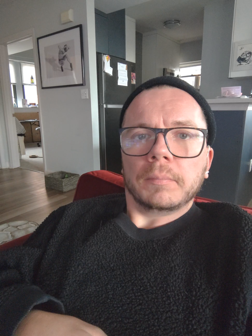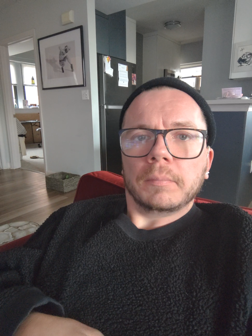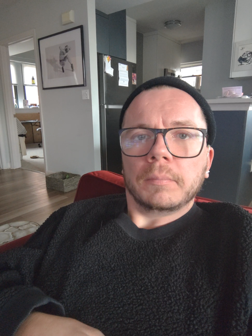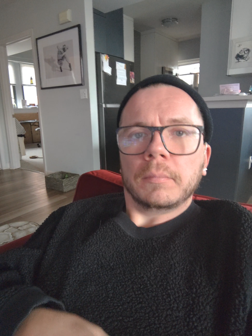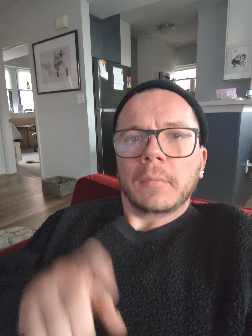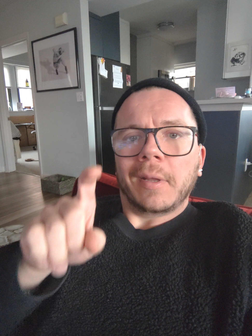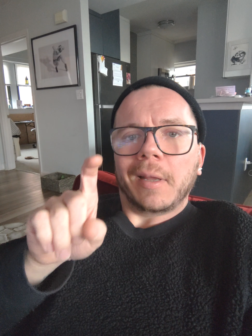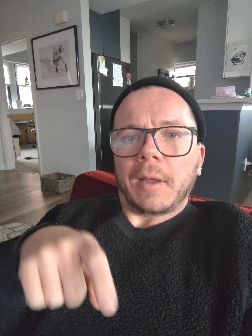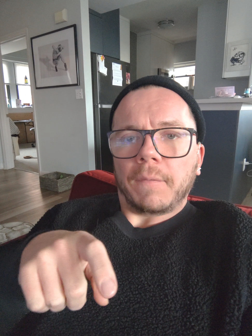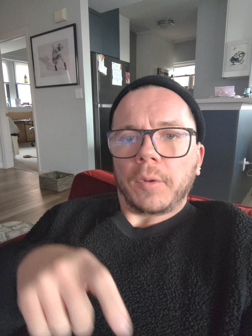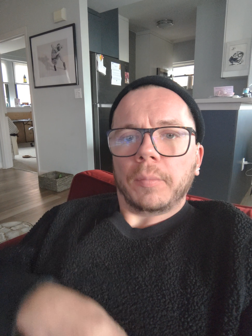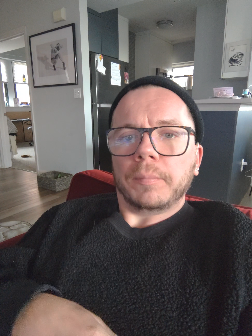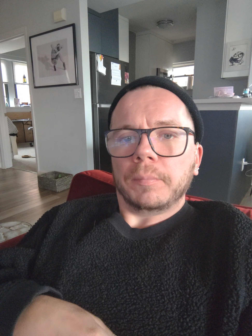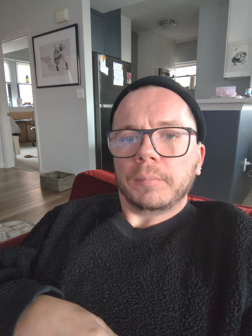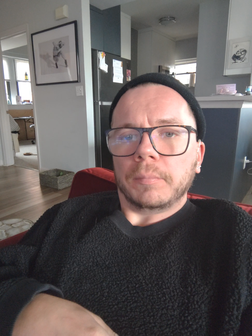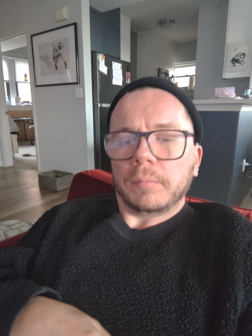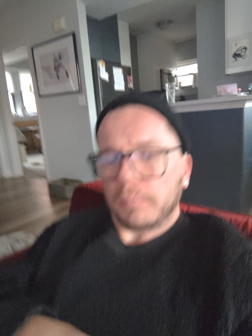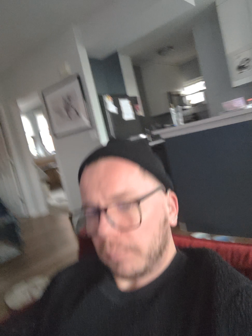have to